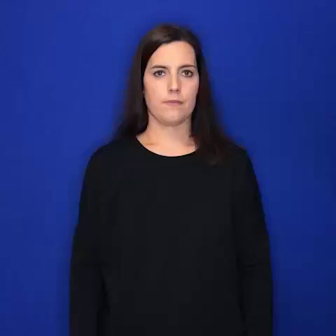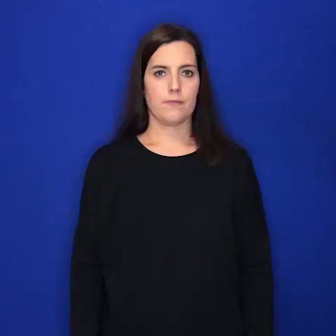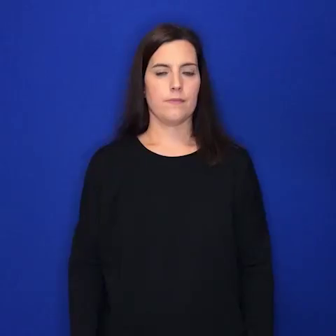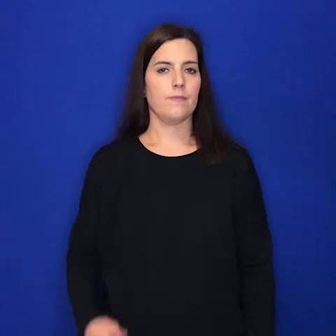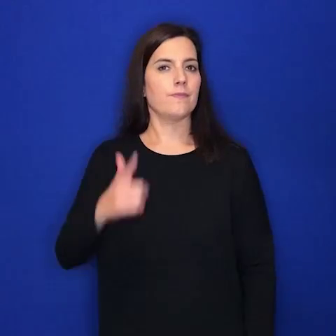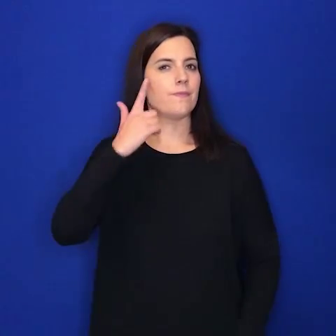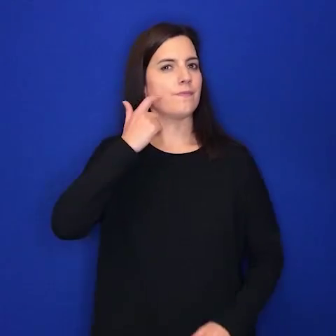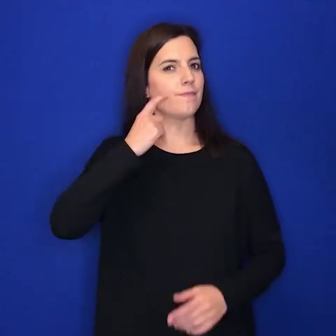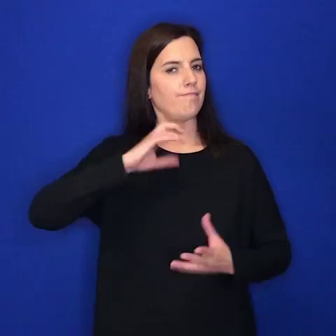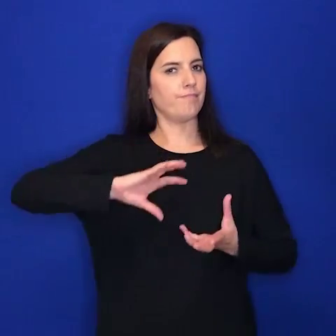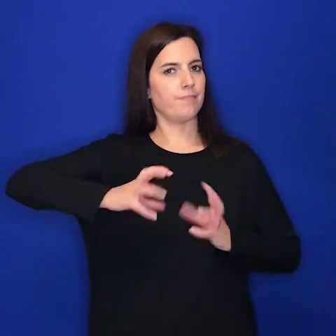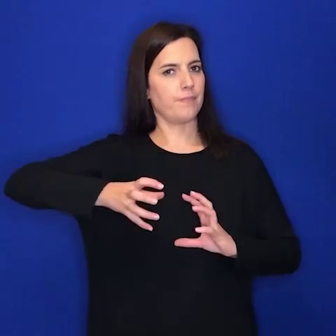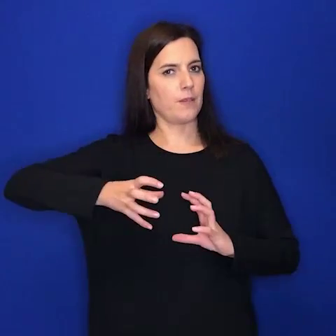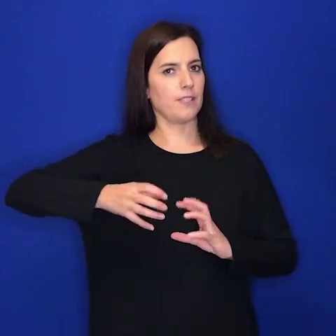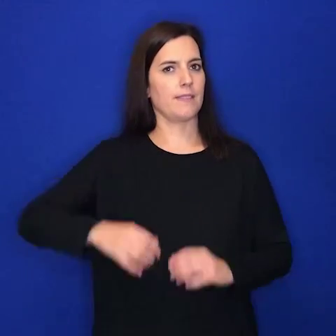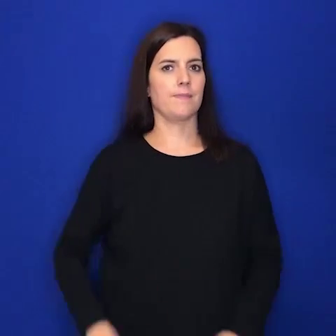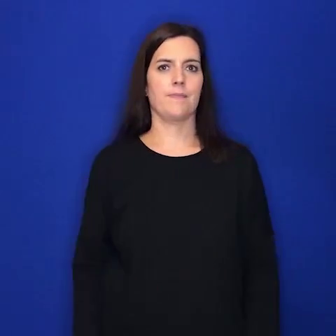costumbre menopausia